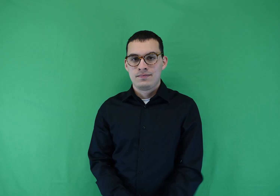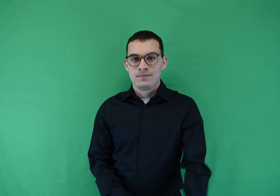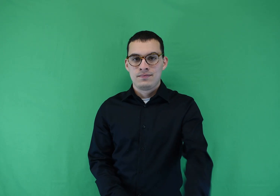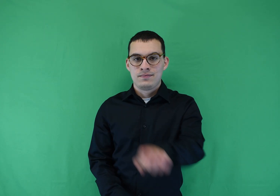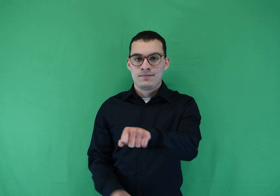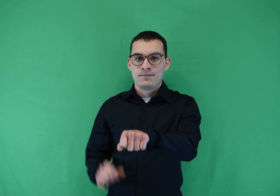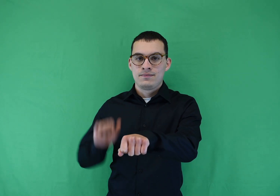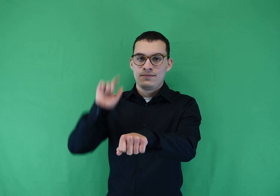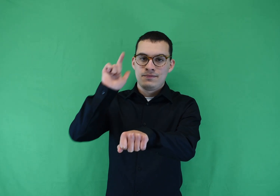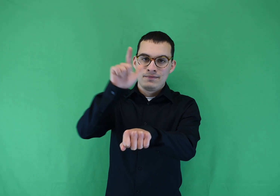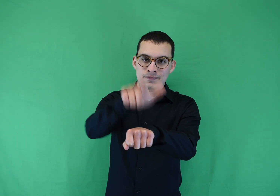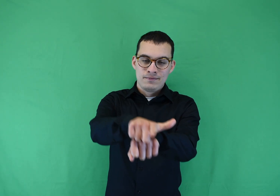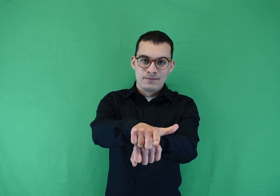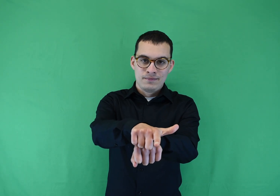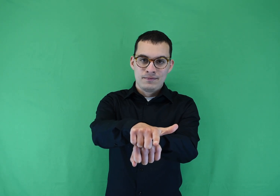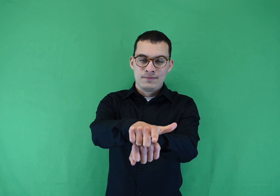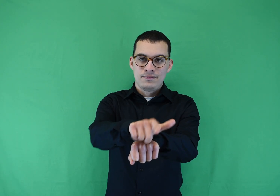especial